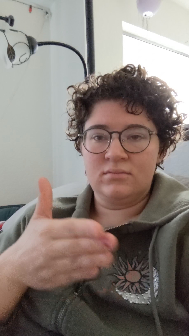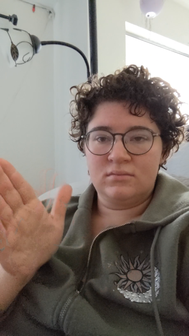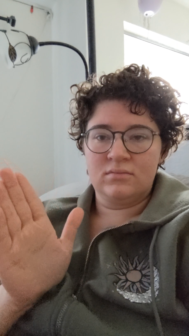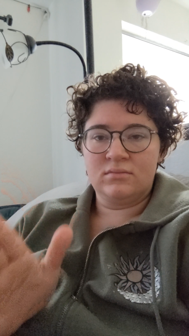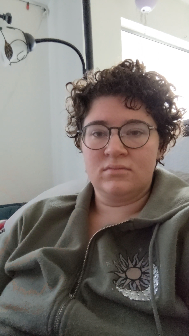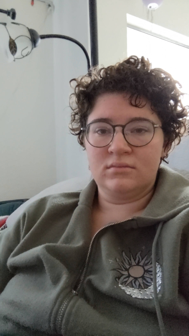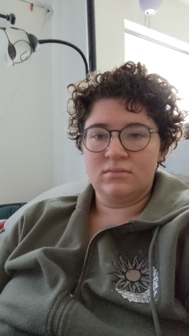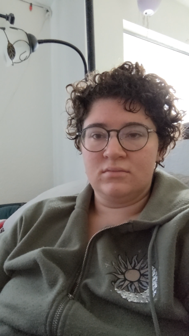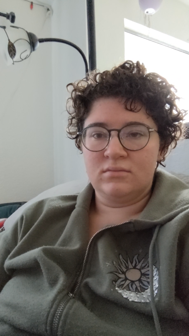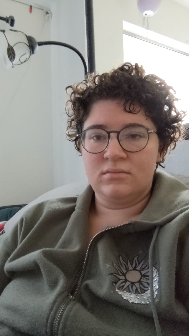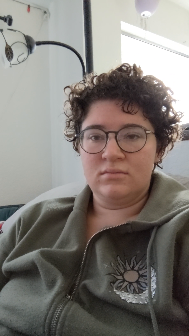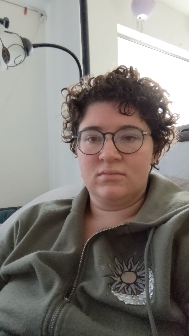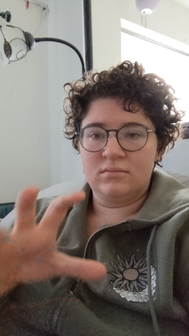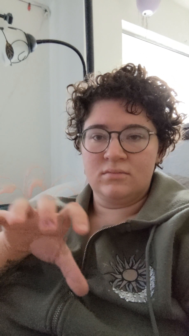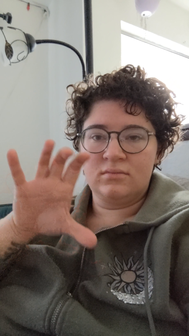climb